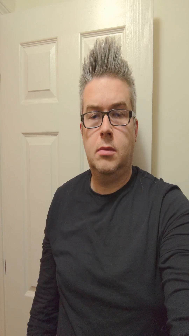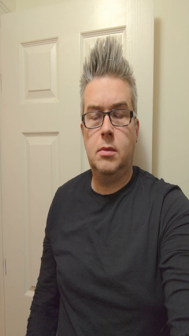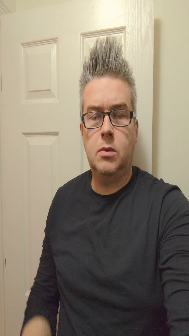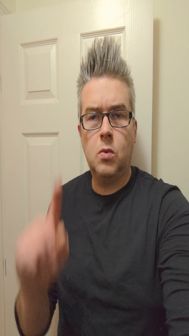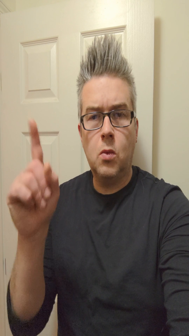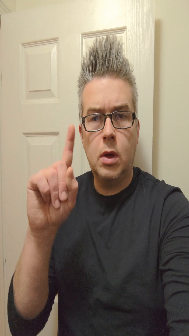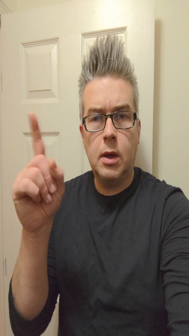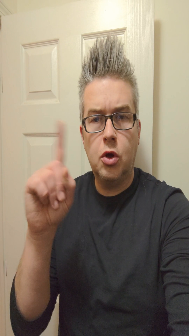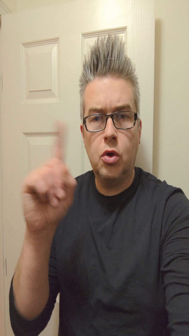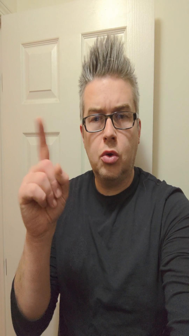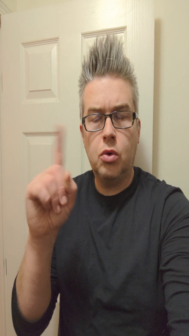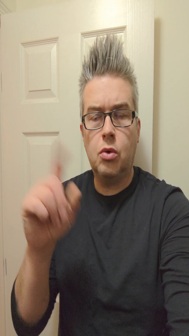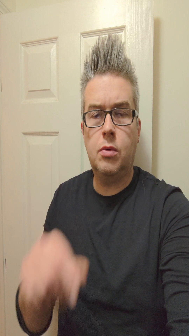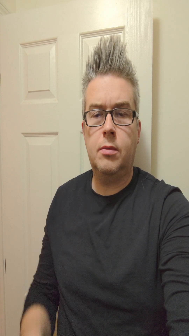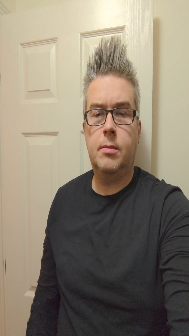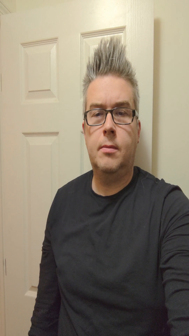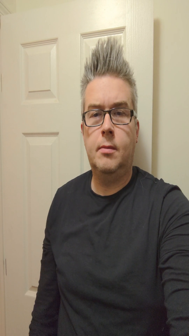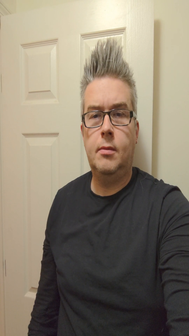where